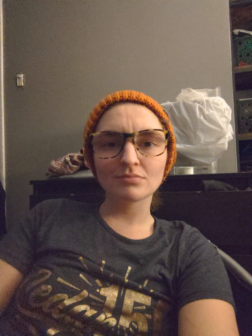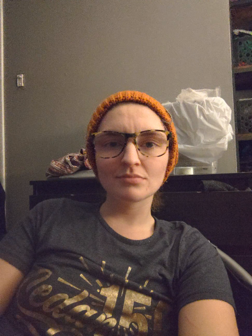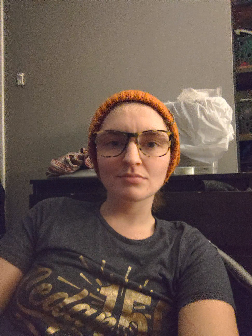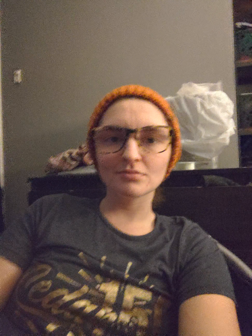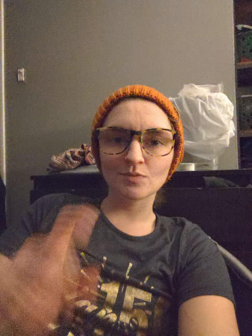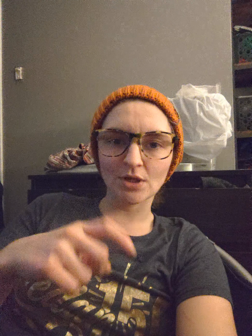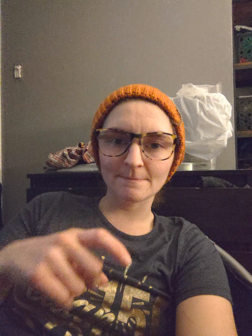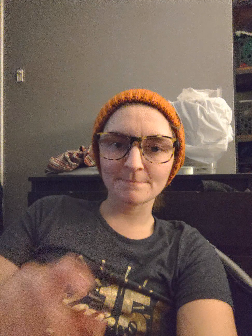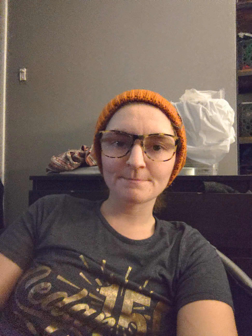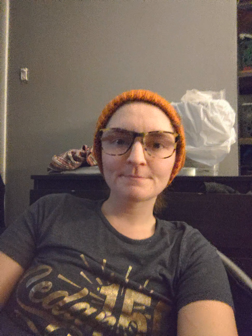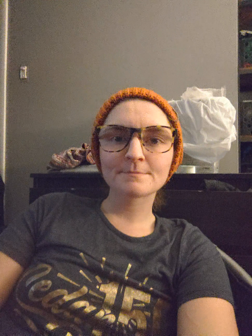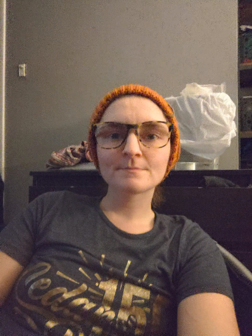time